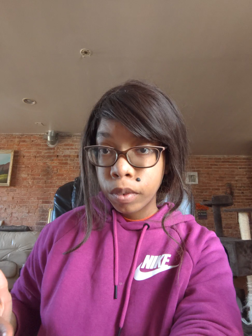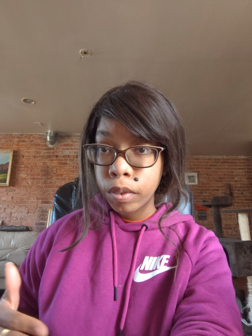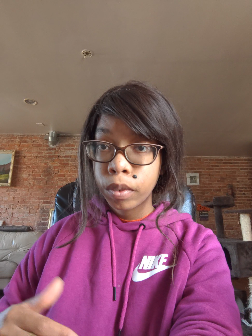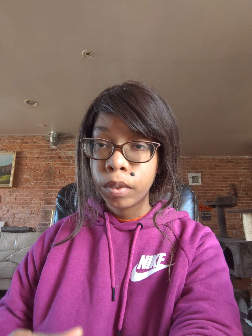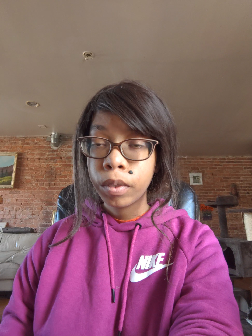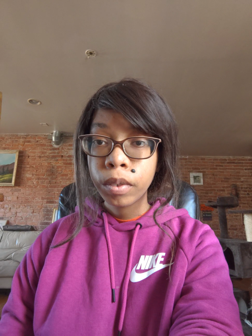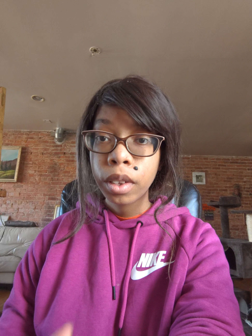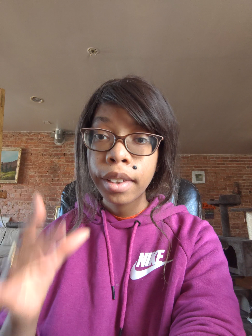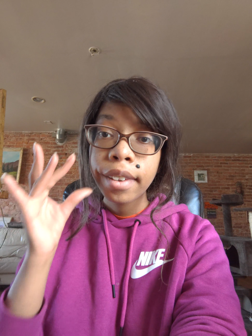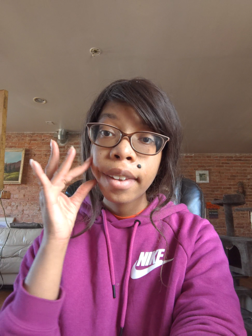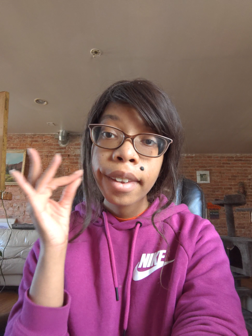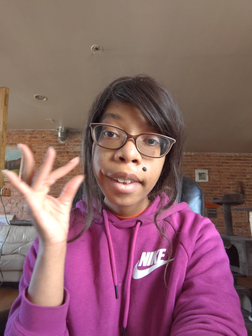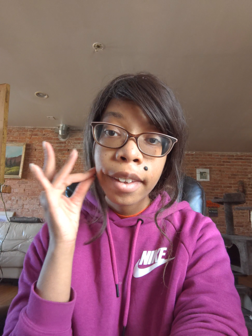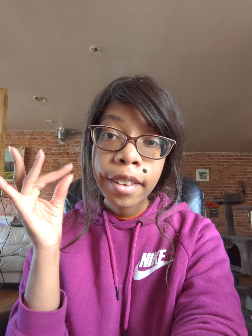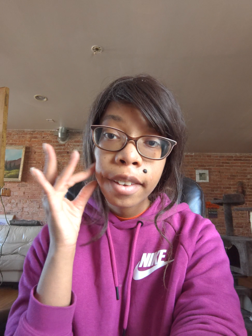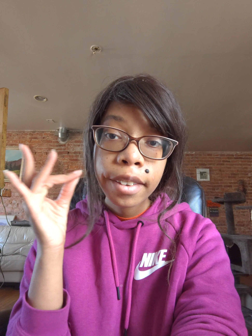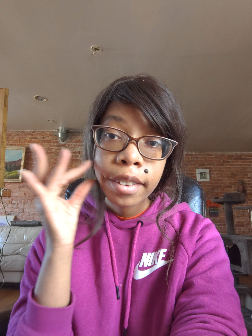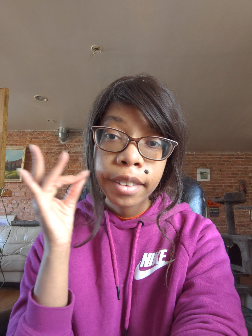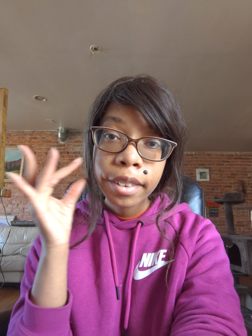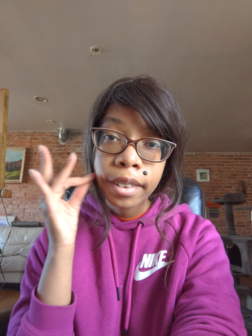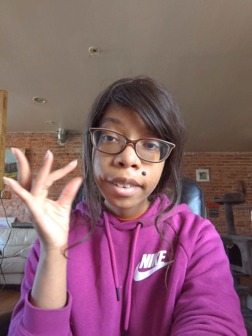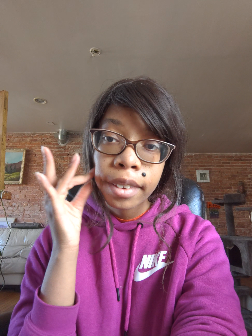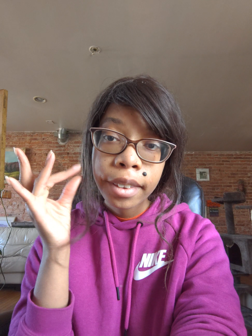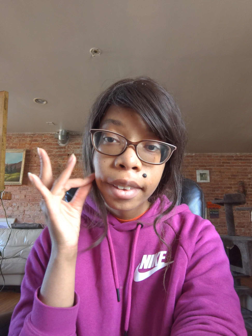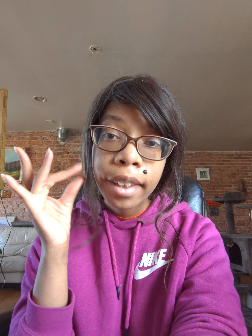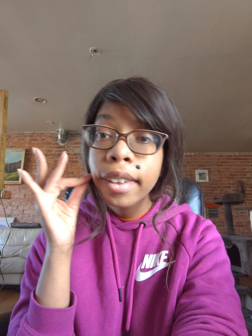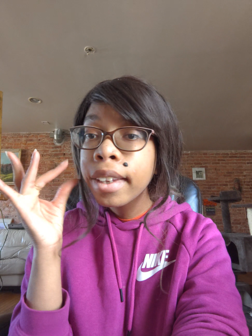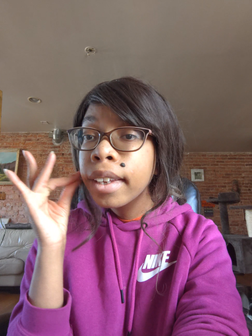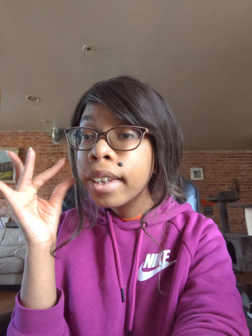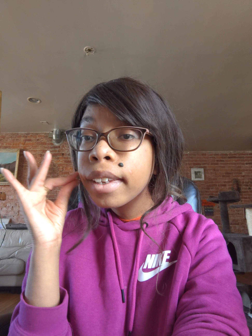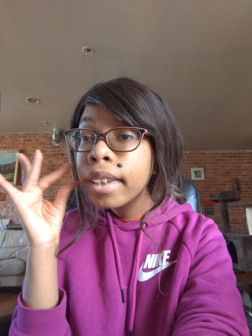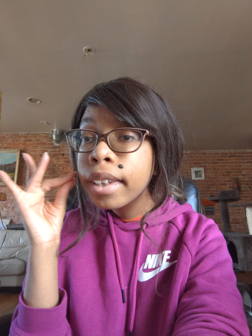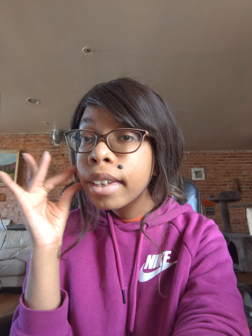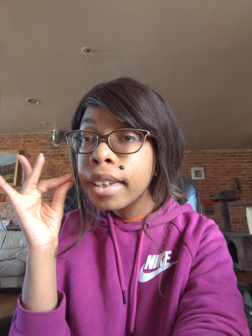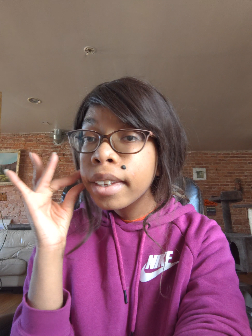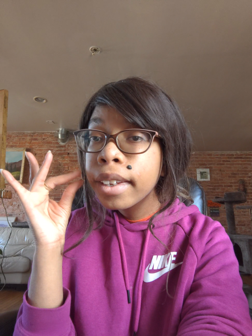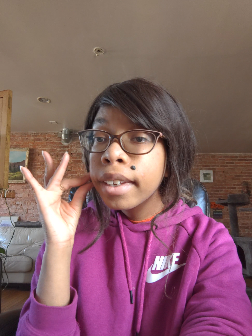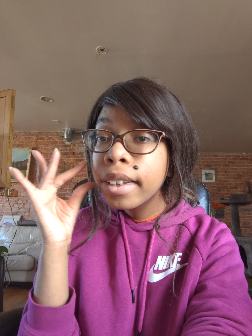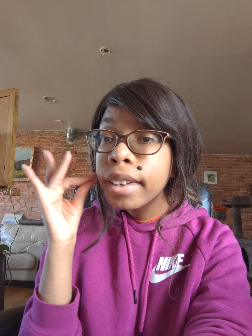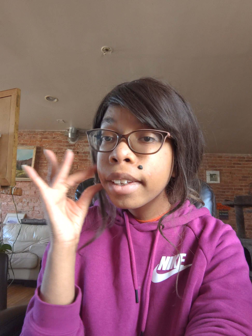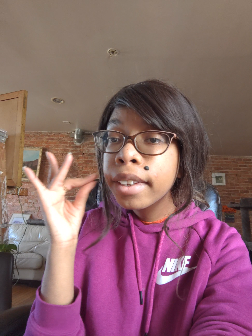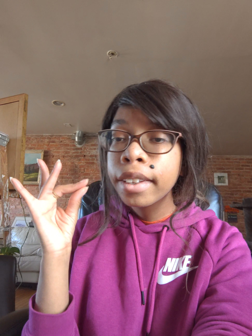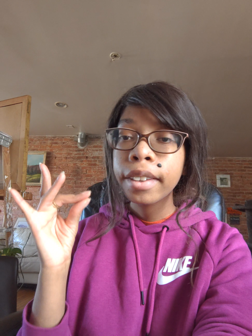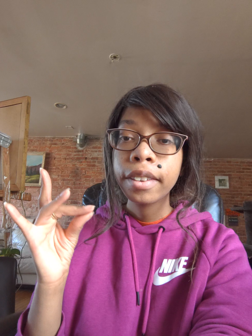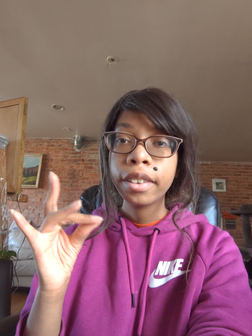kitty